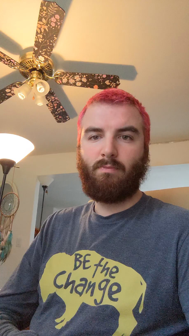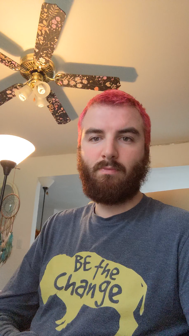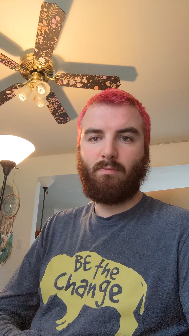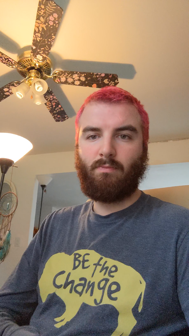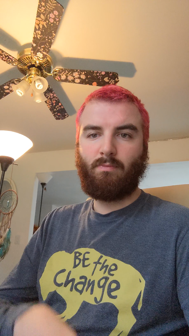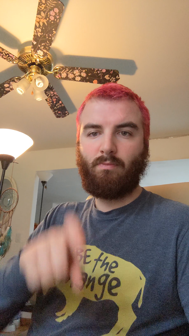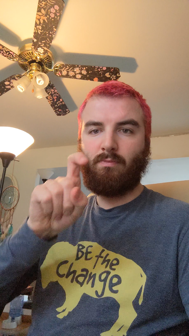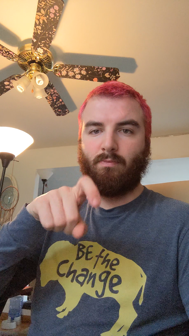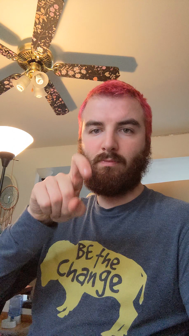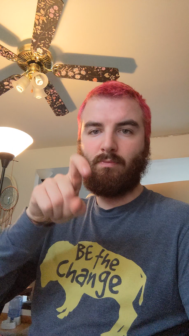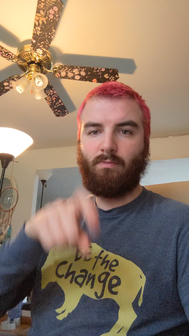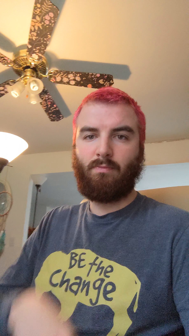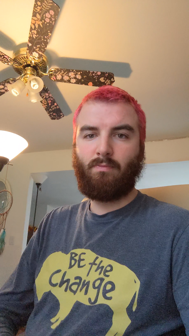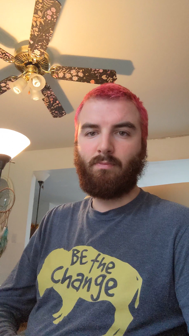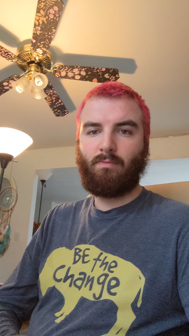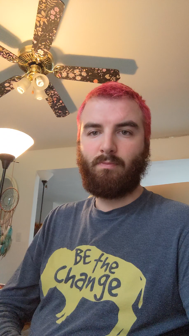should